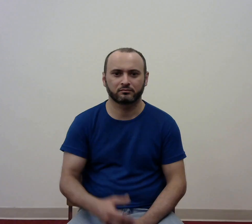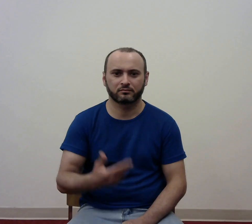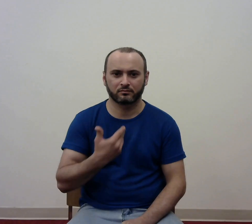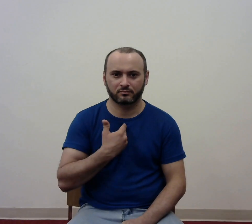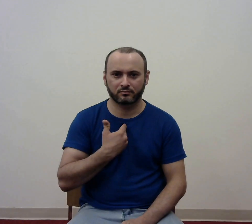mən